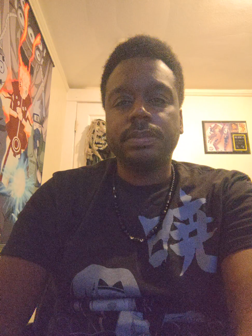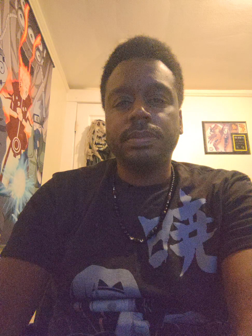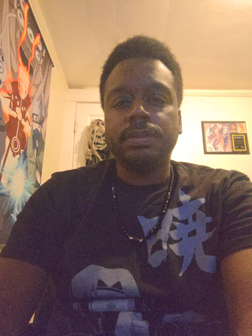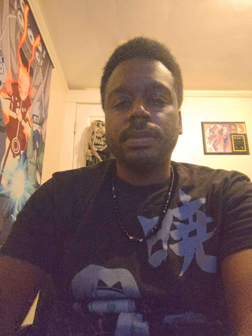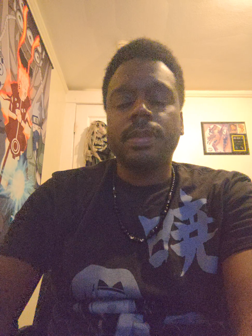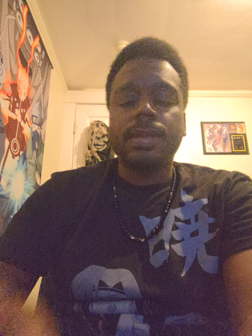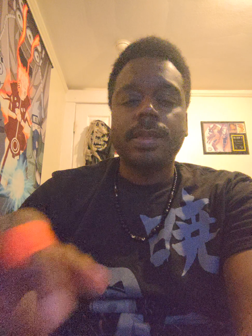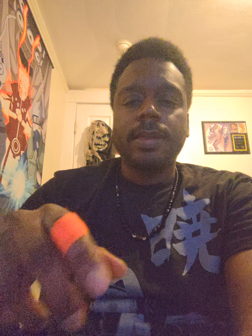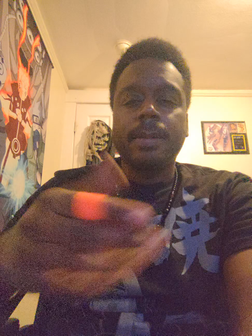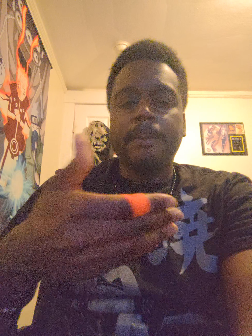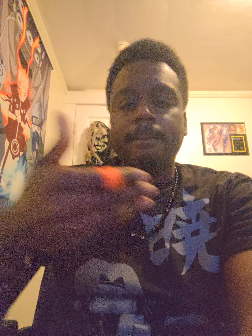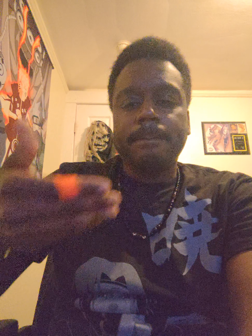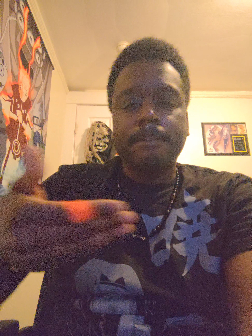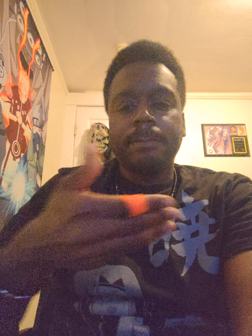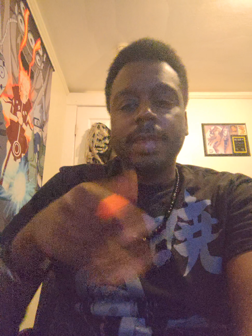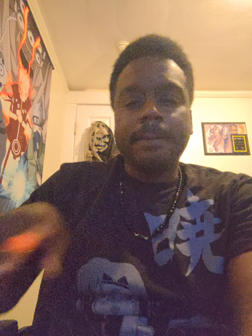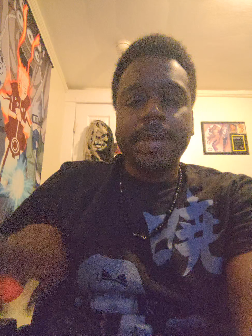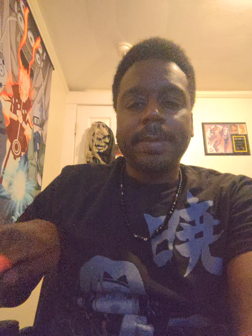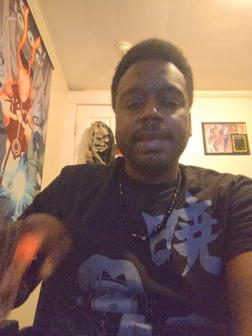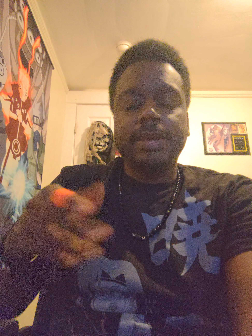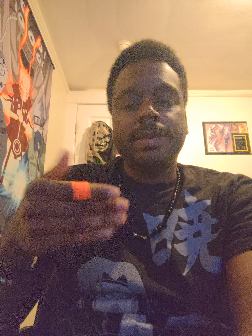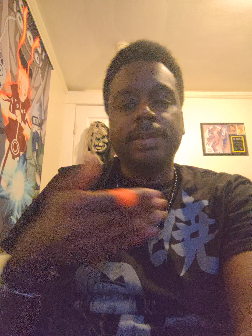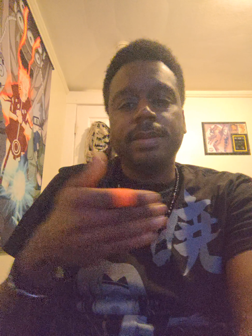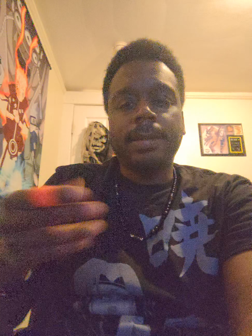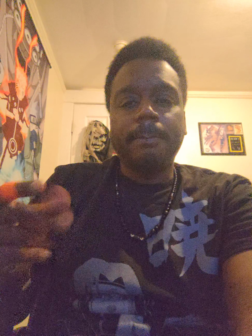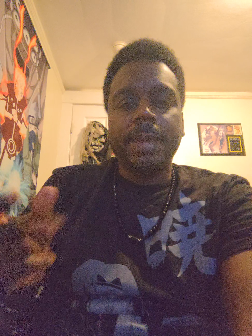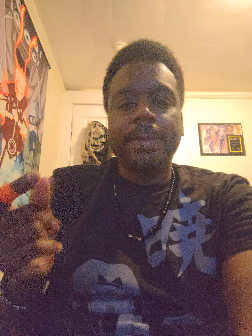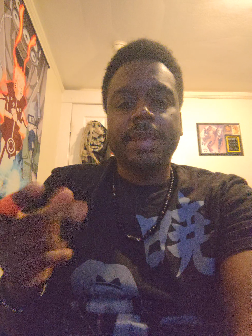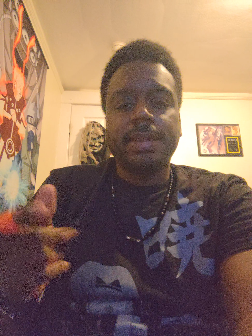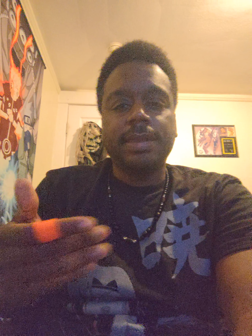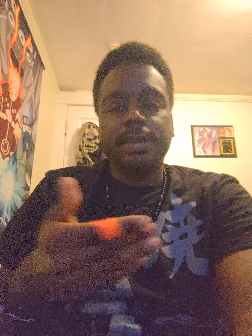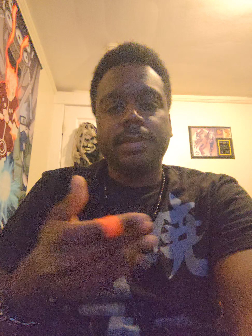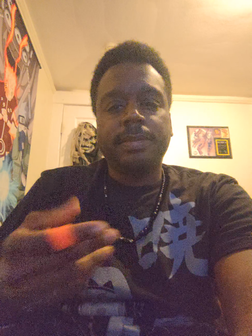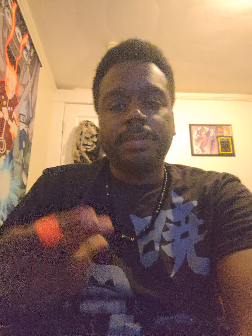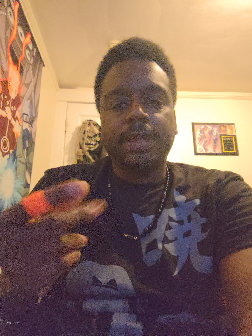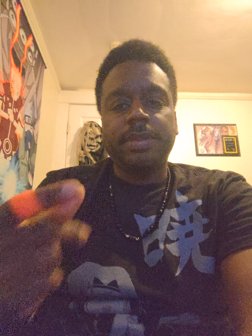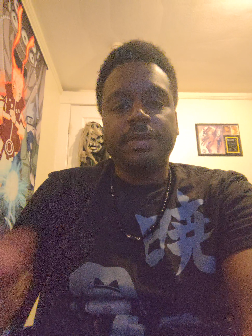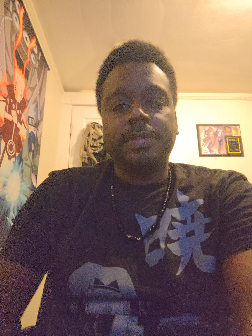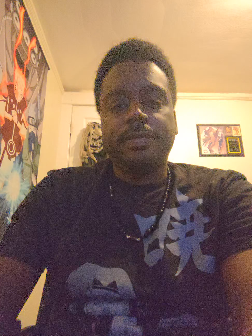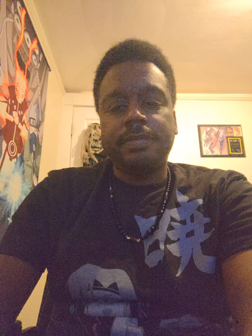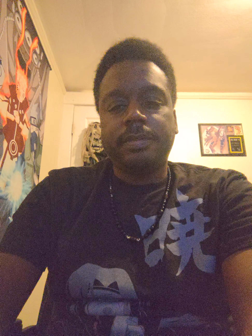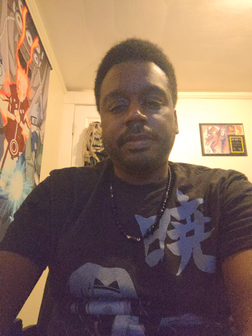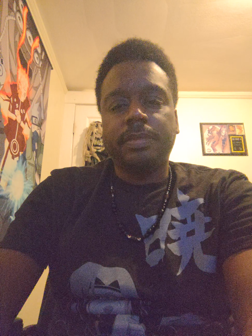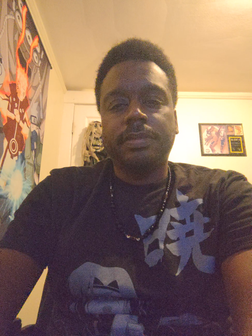puppy